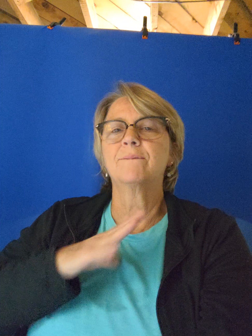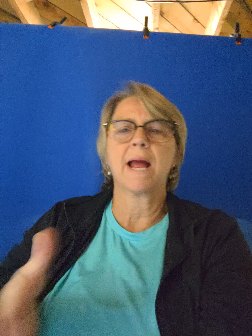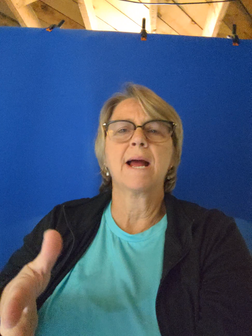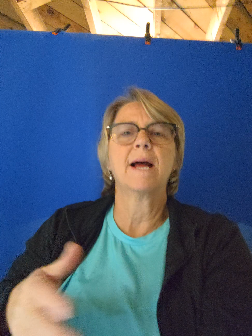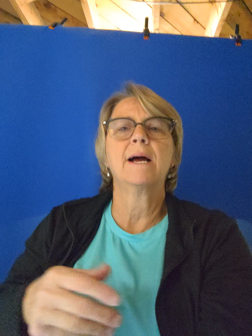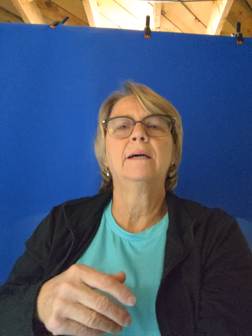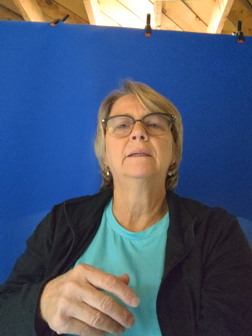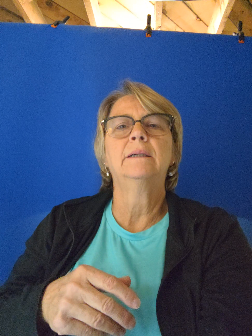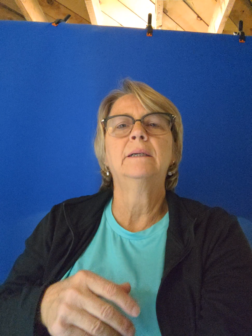fine